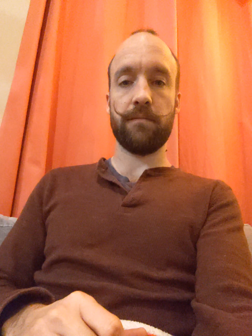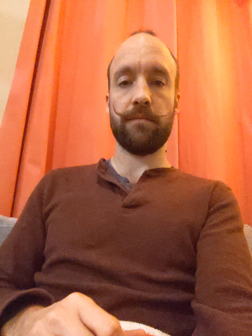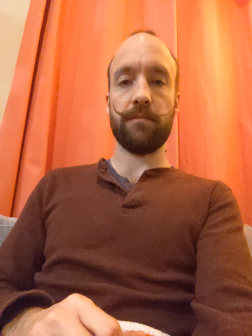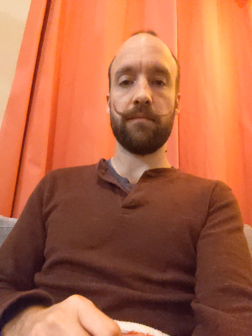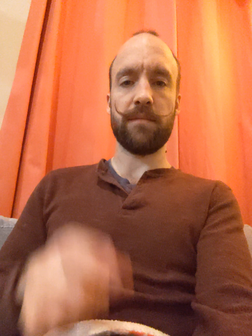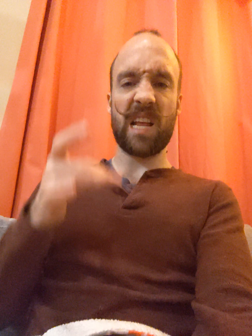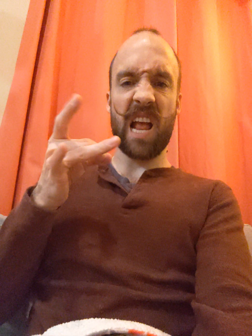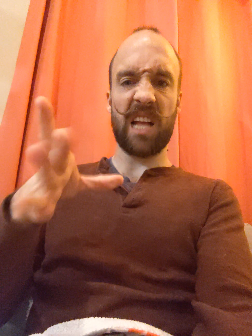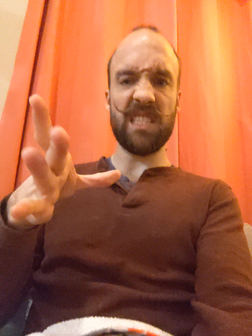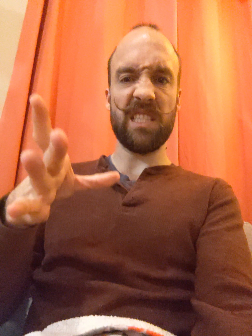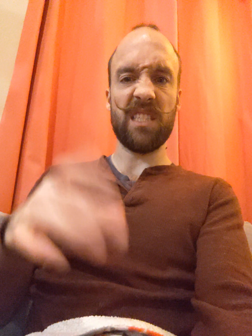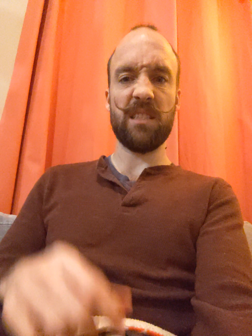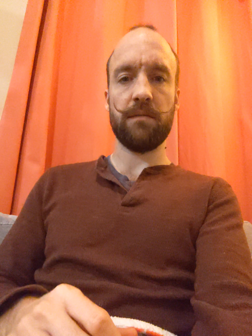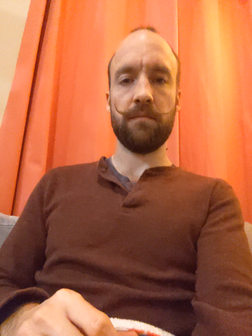hate